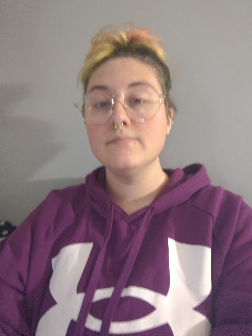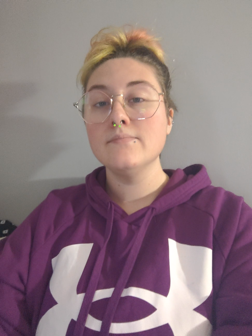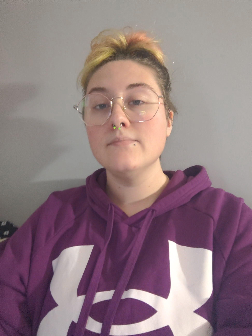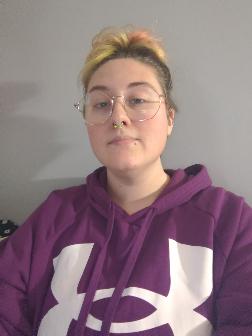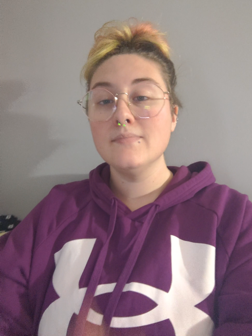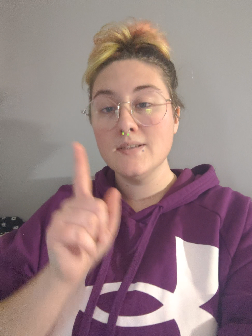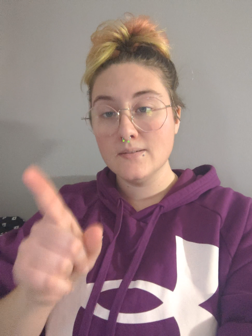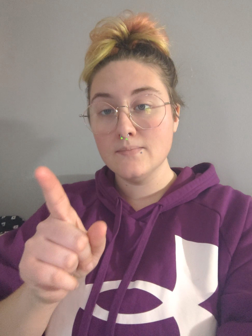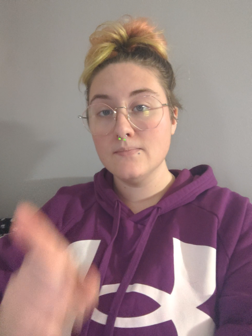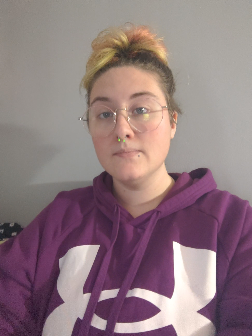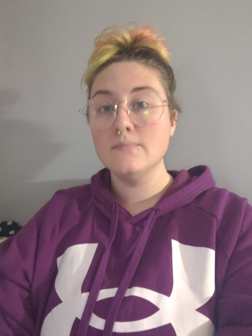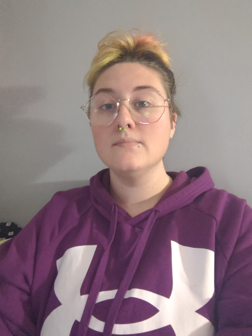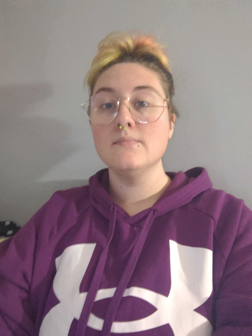he/she/it